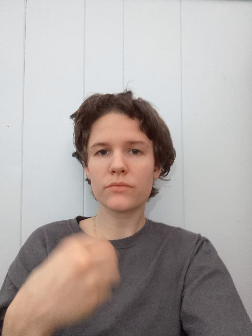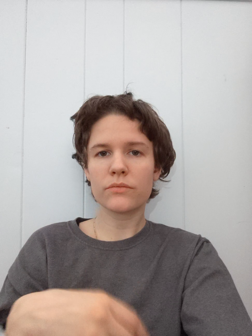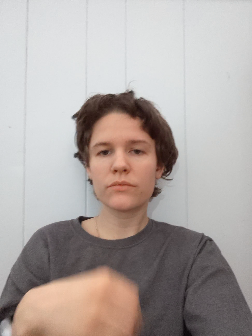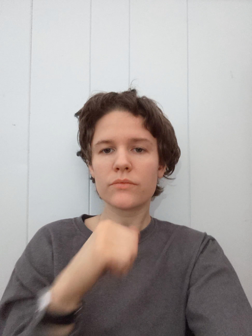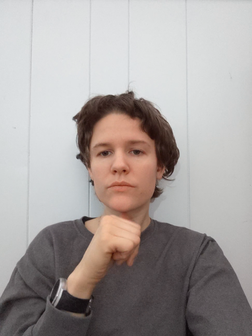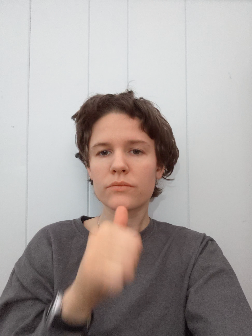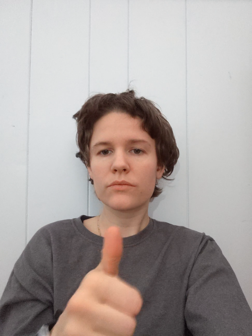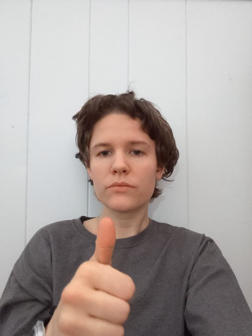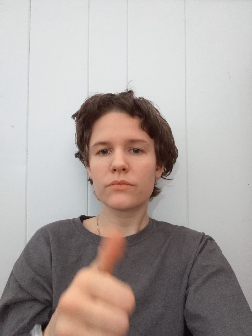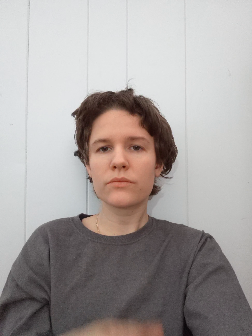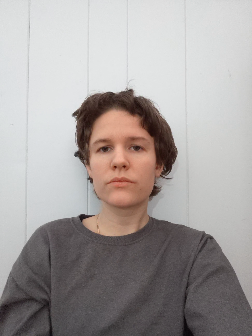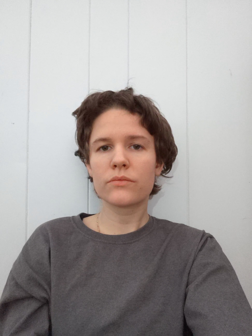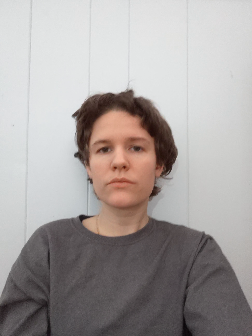not